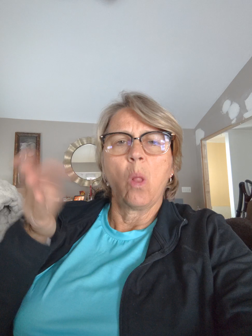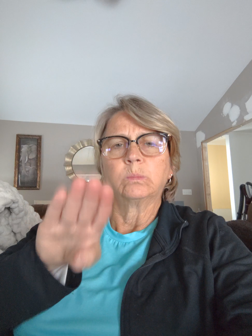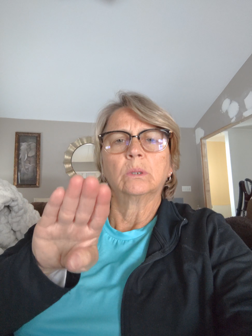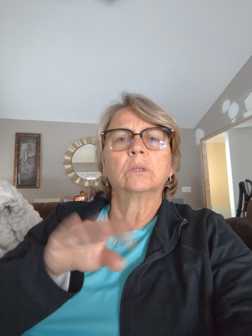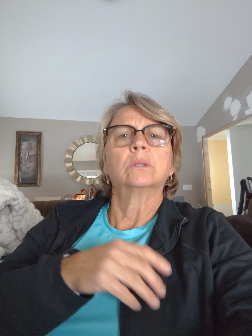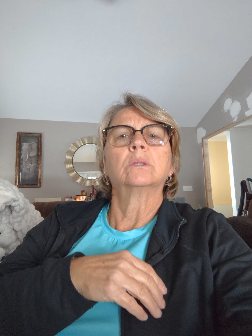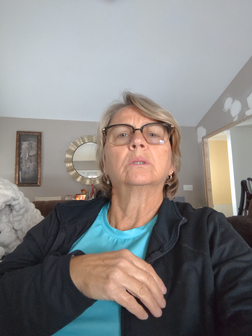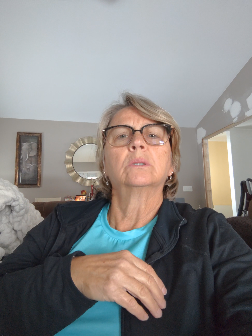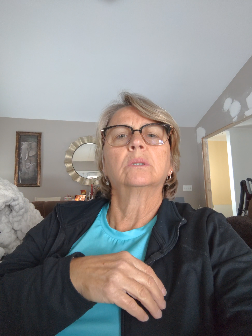close